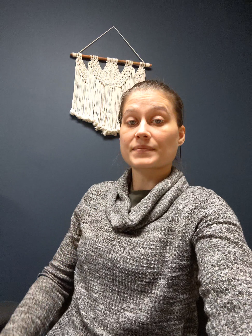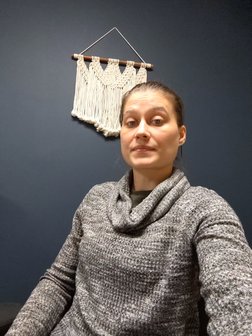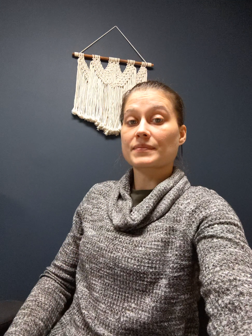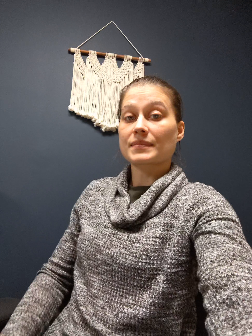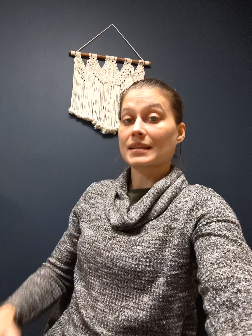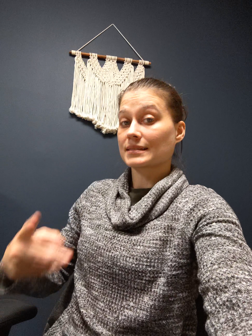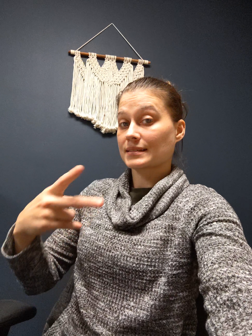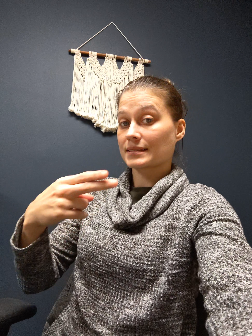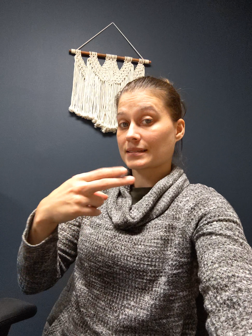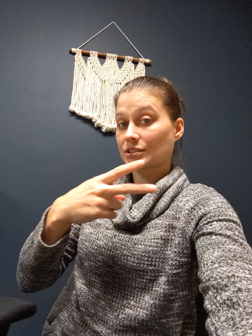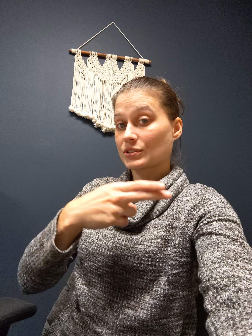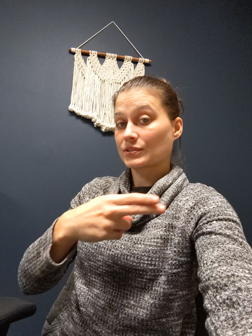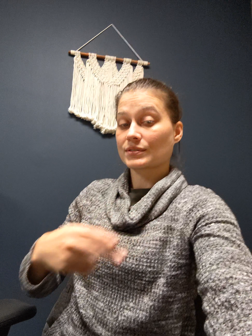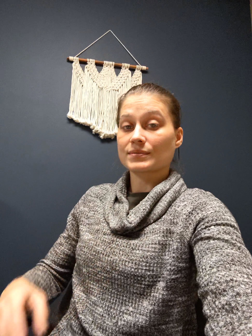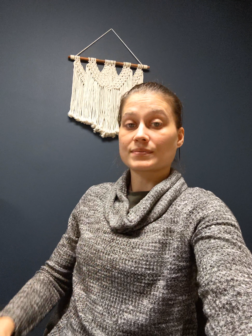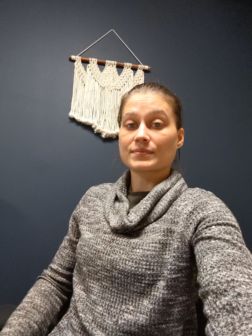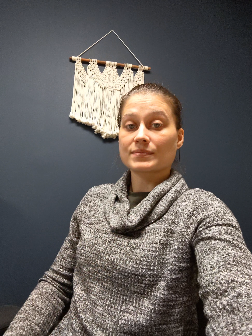scissors